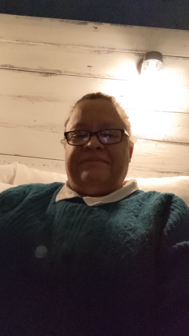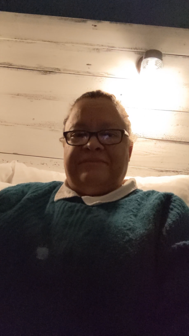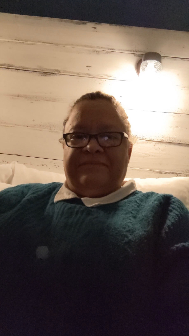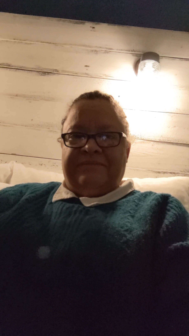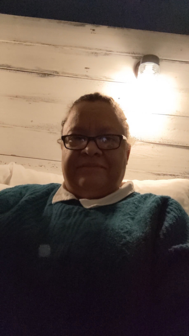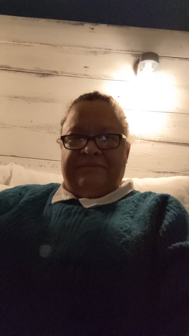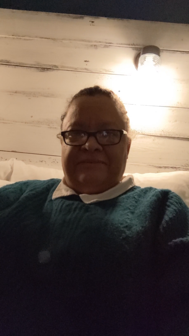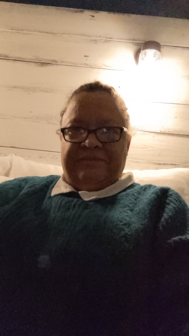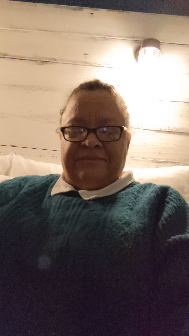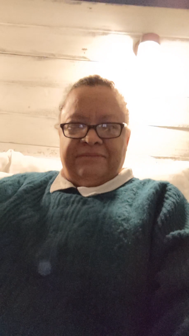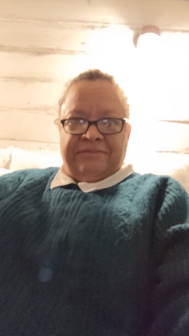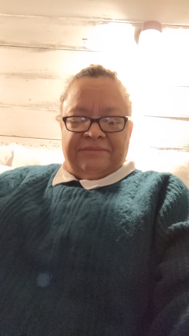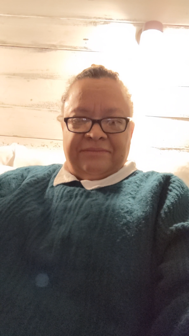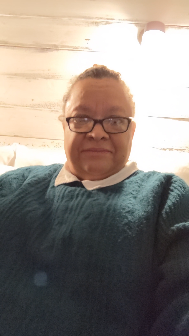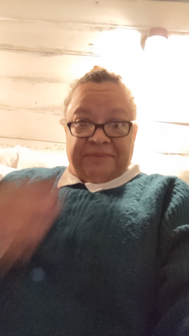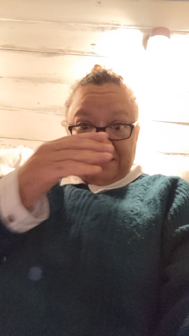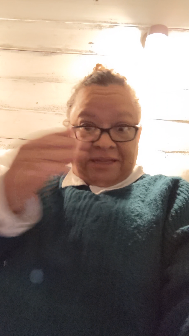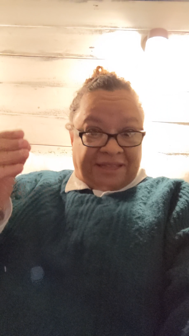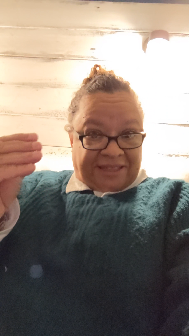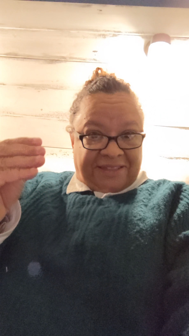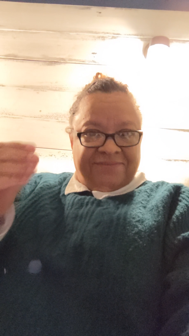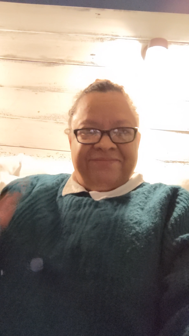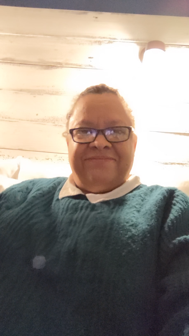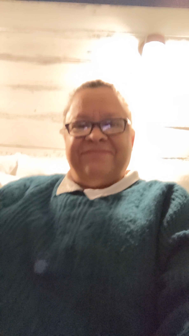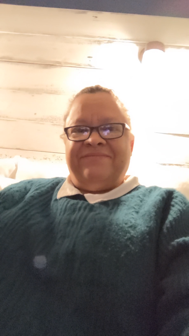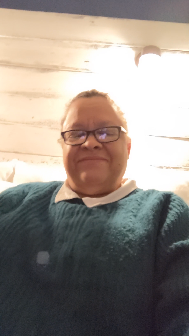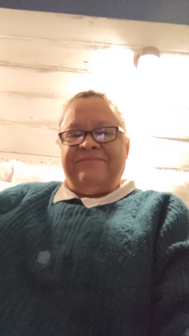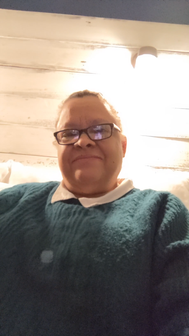and